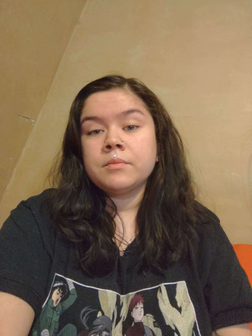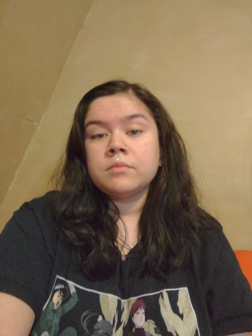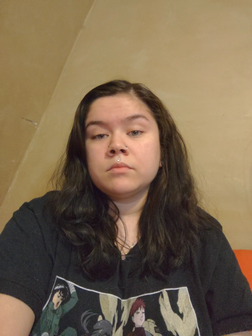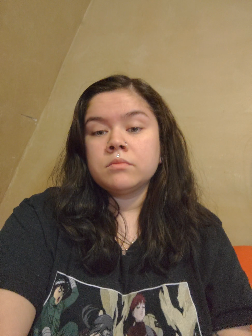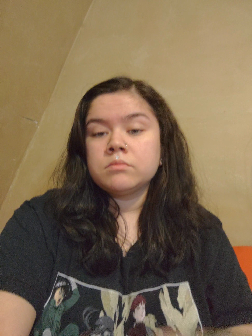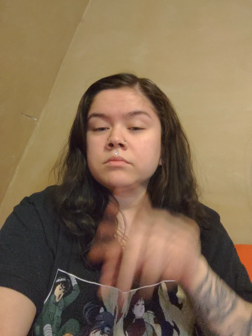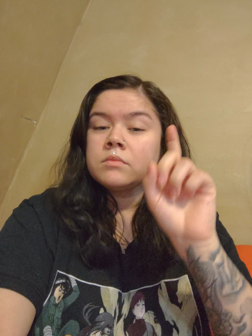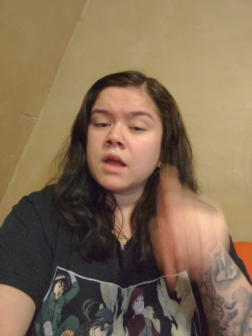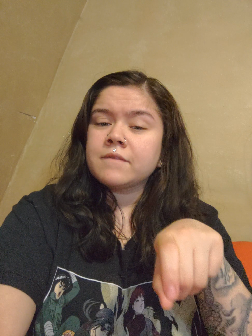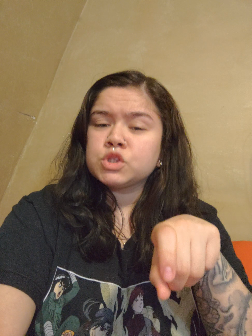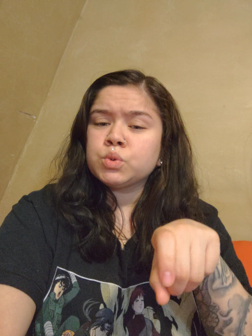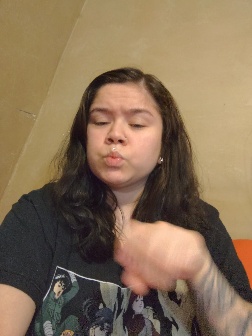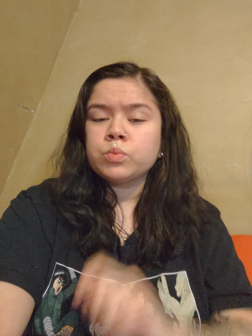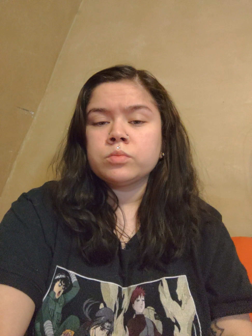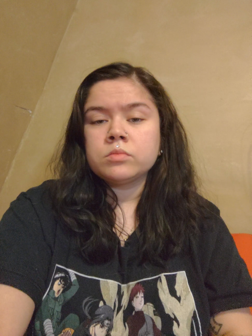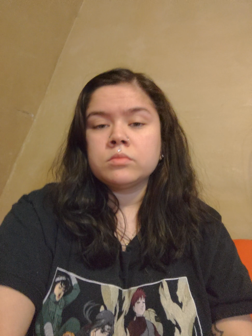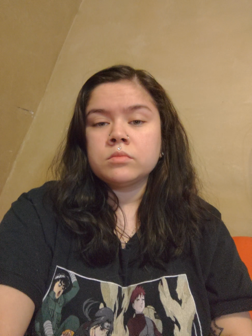have to